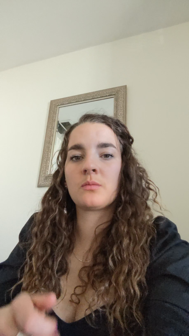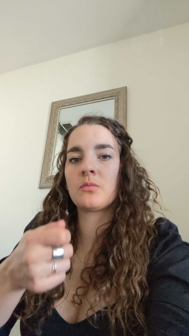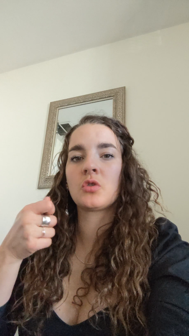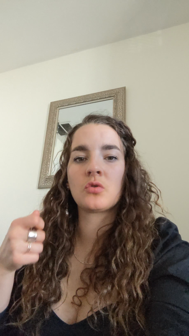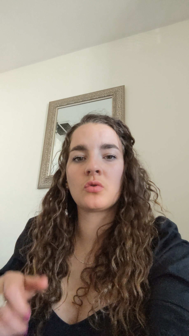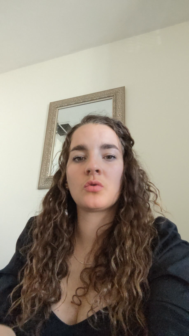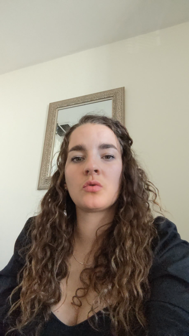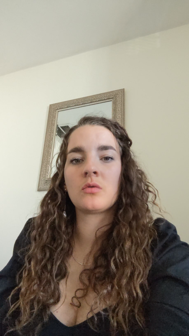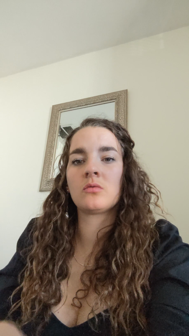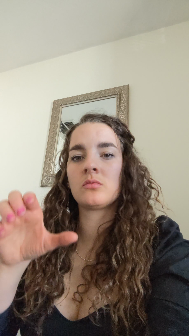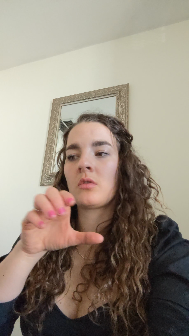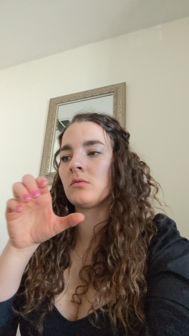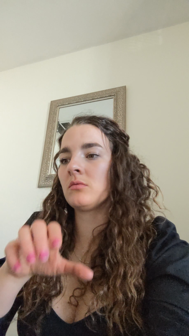does